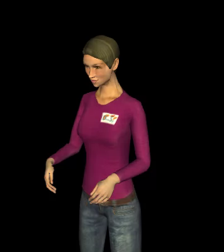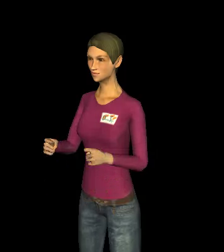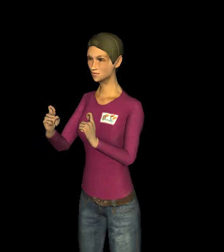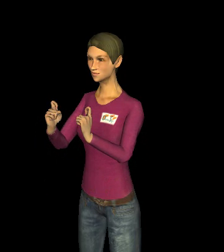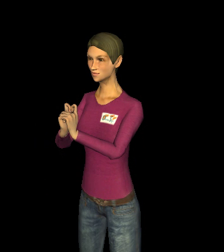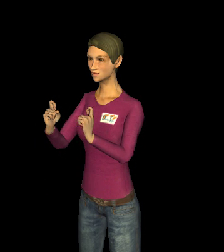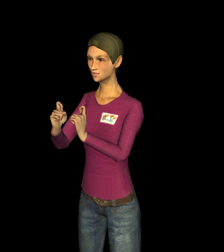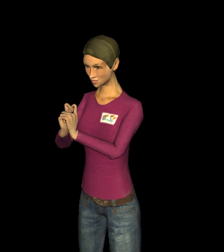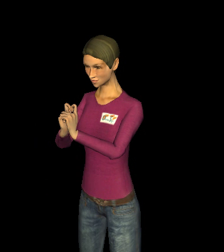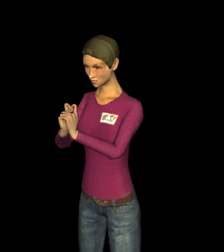كهربائي